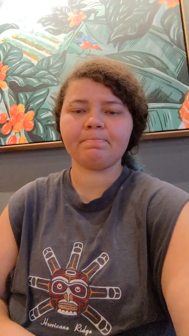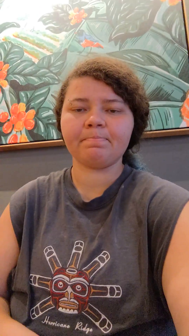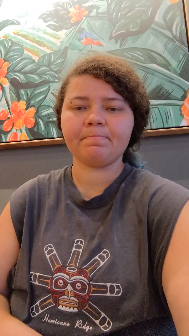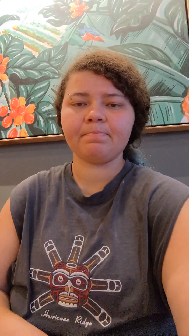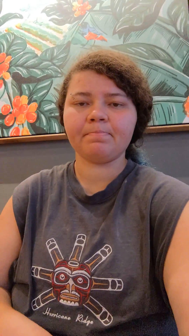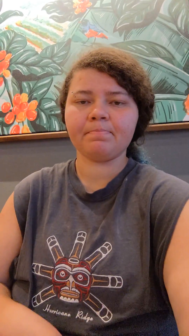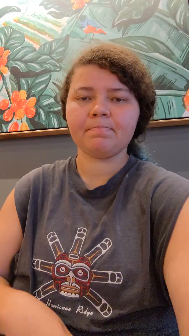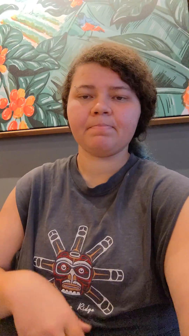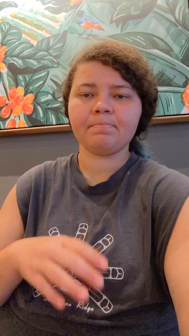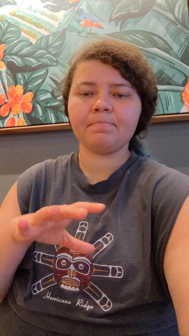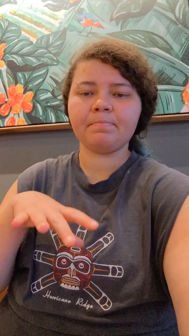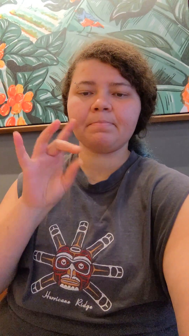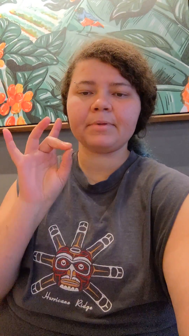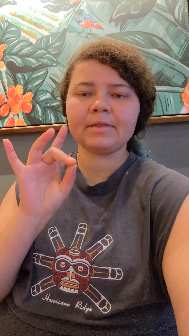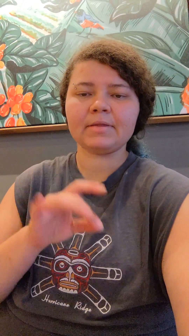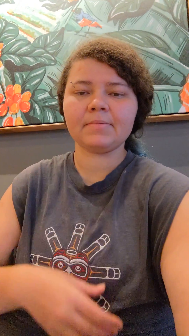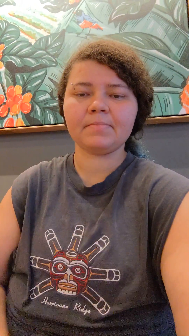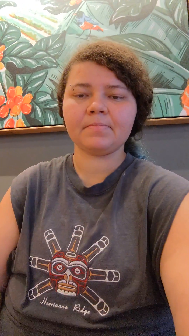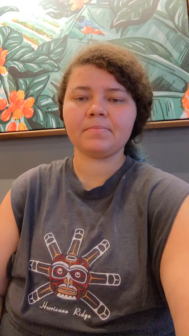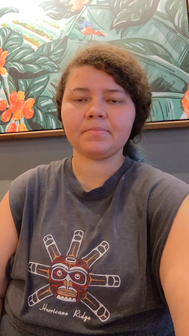pick